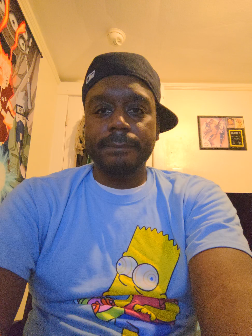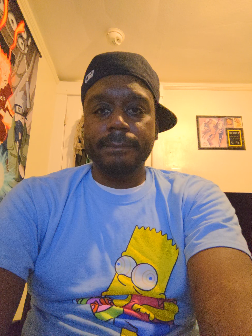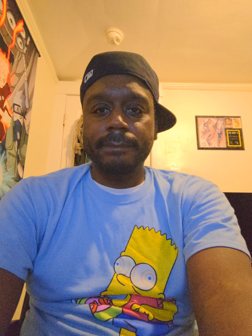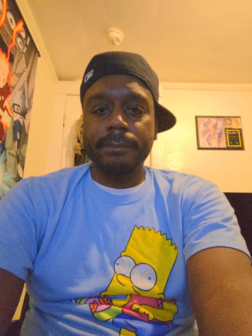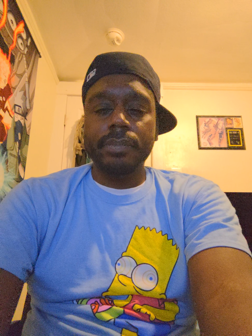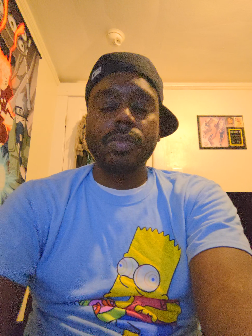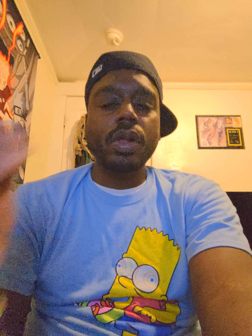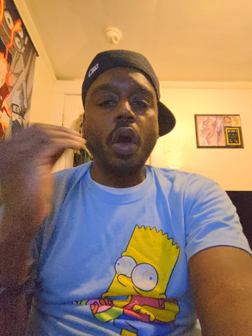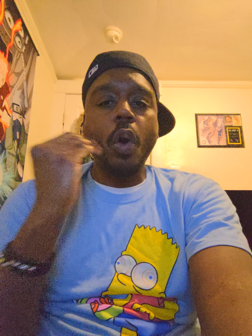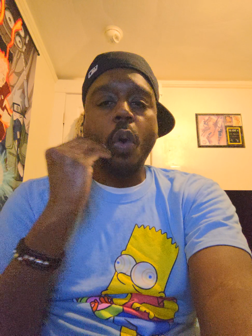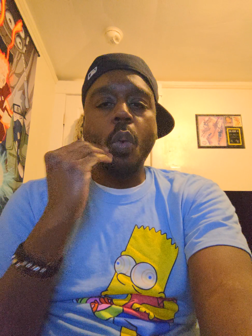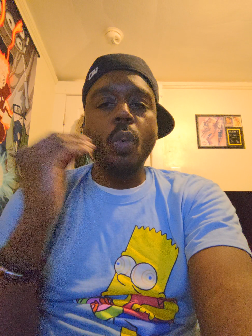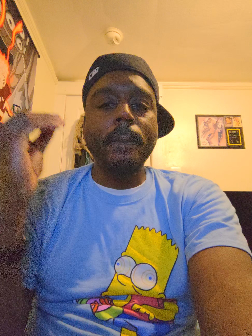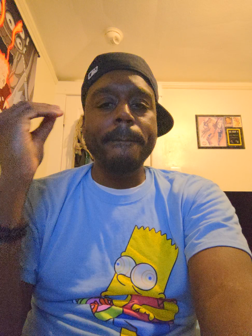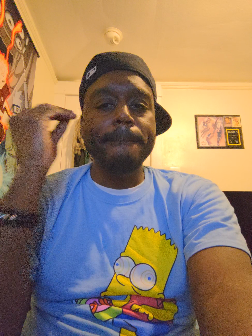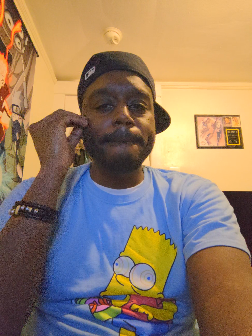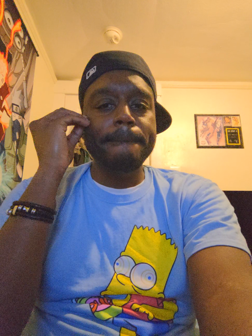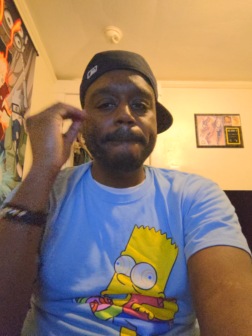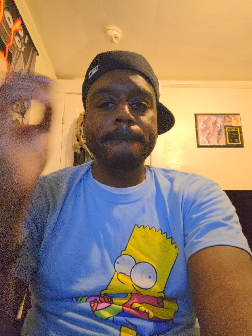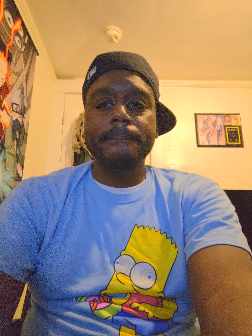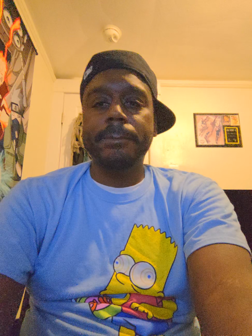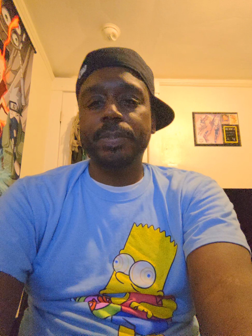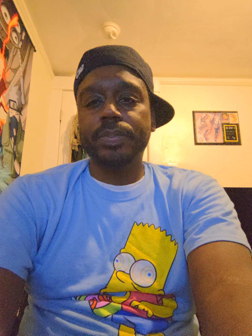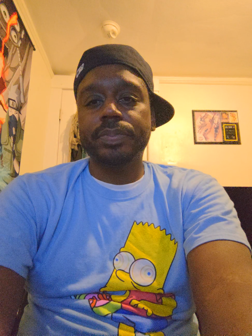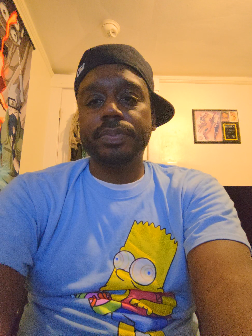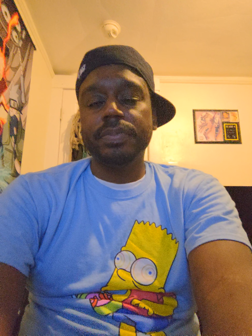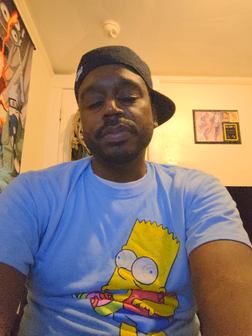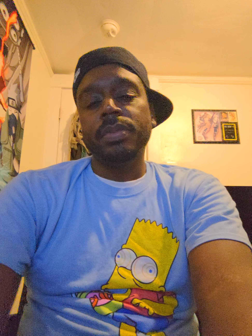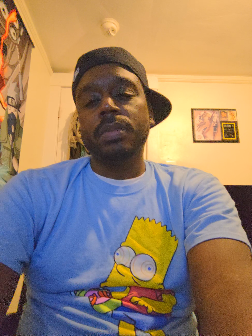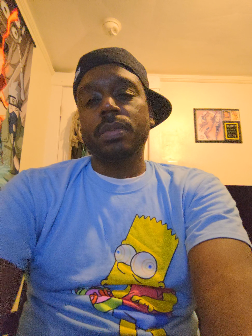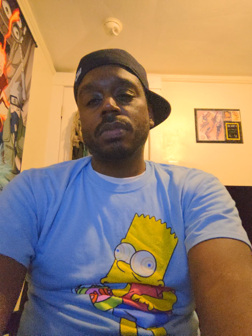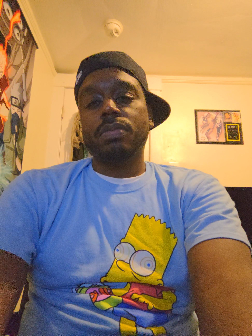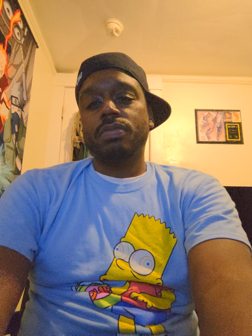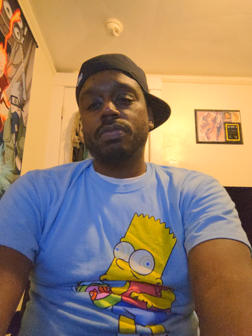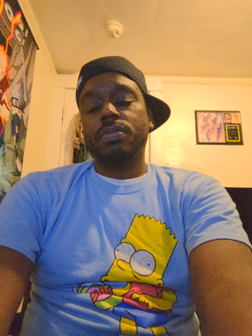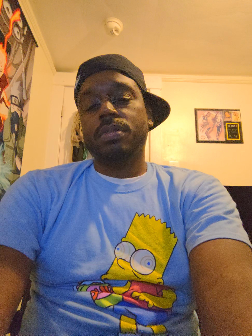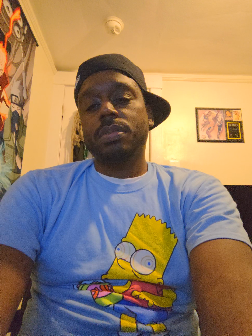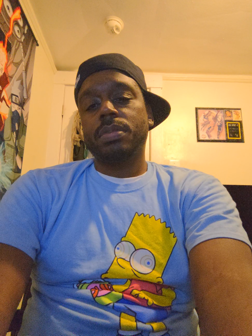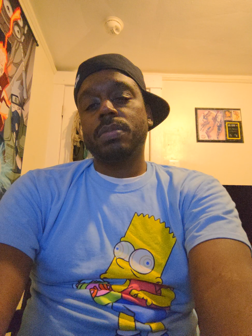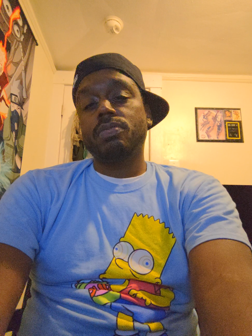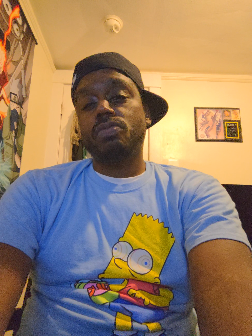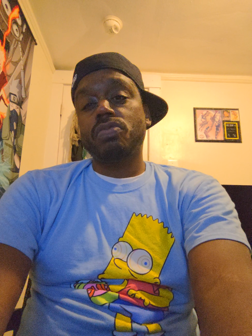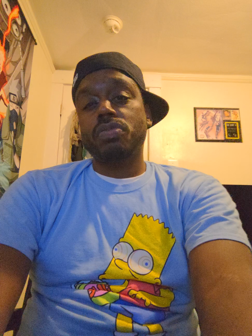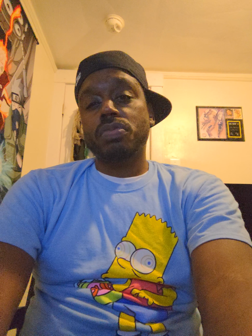home